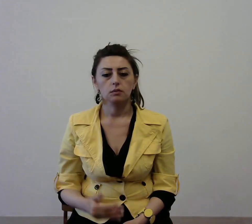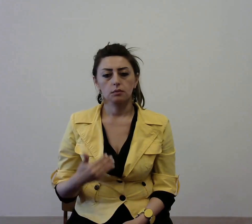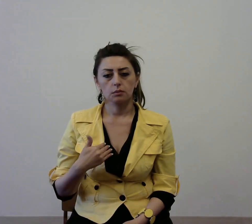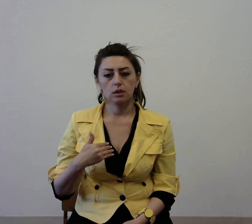mən